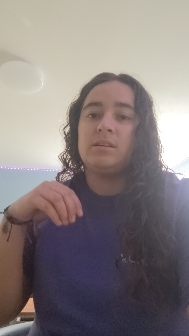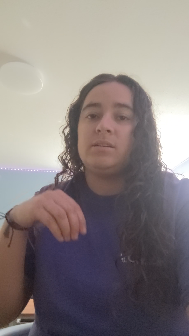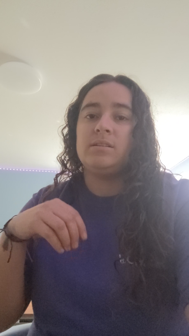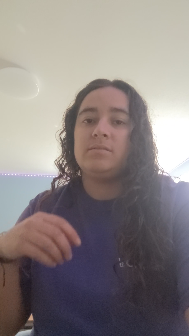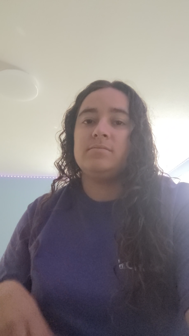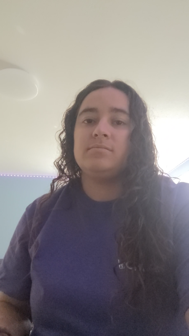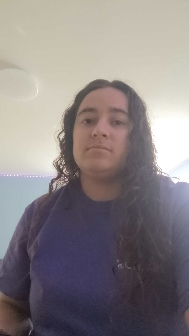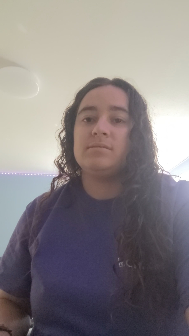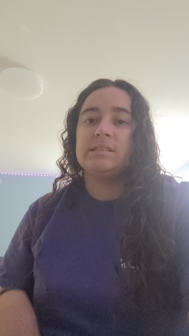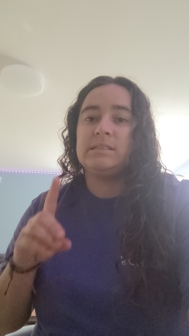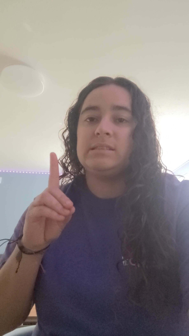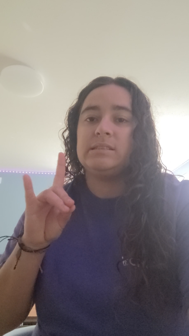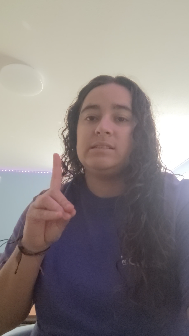did